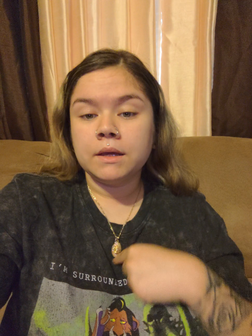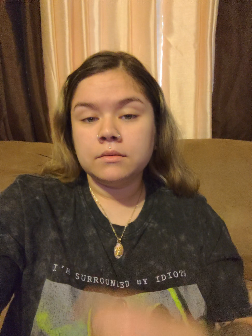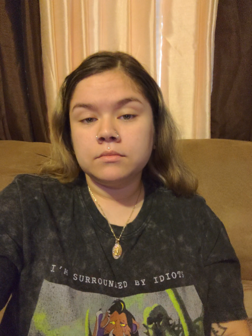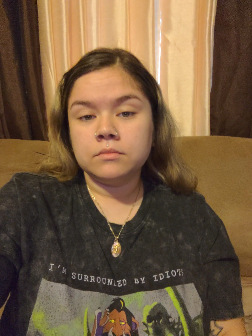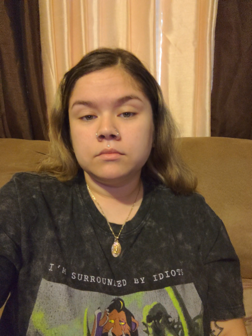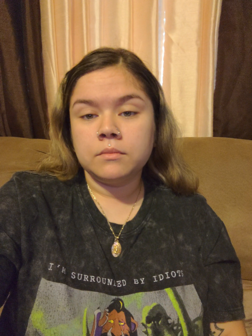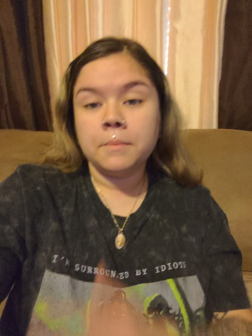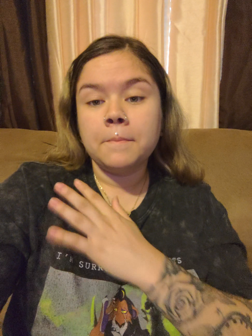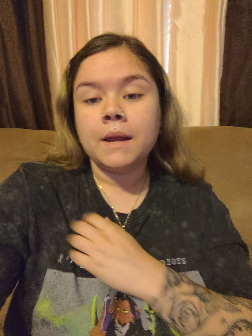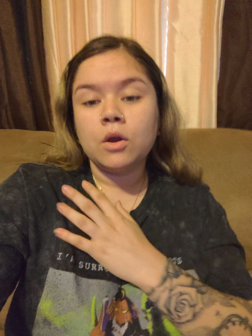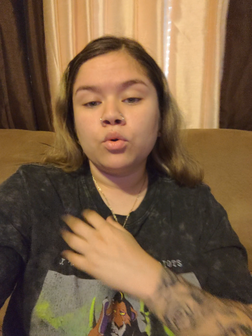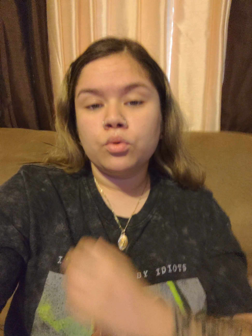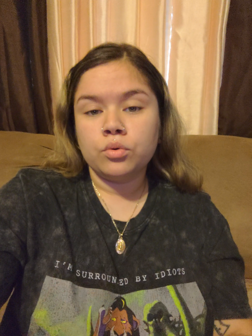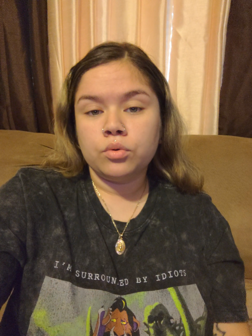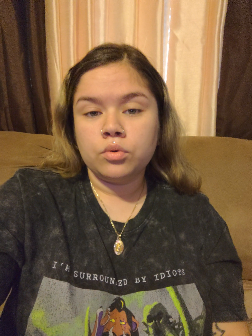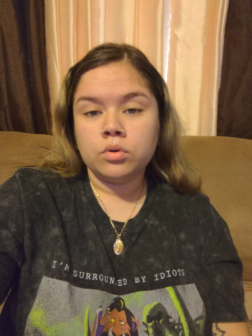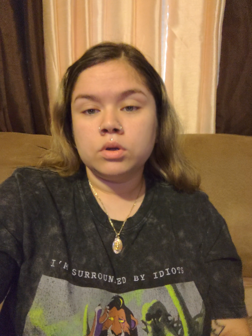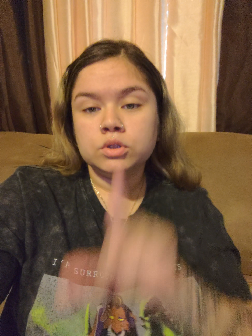bear